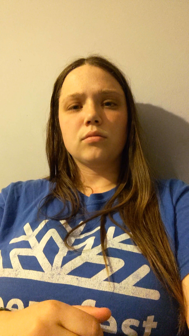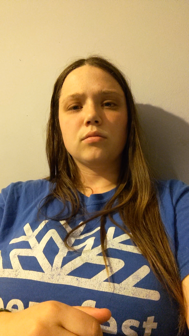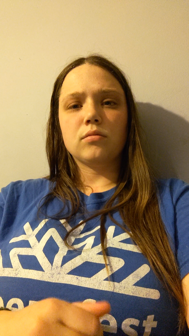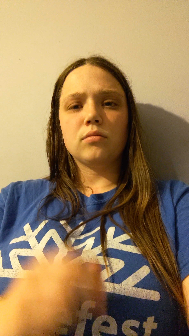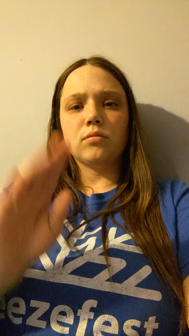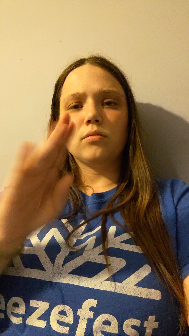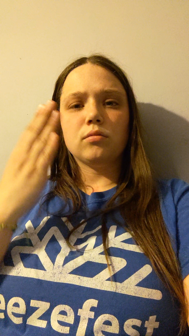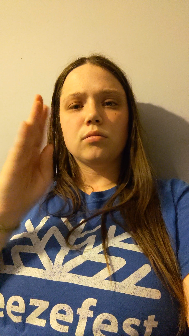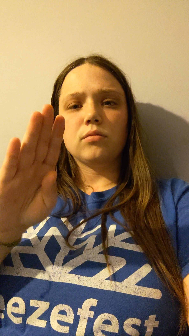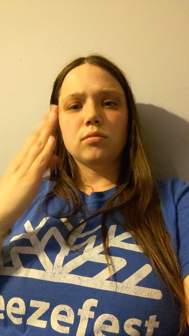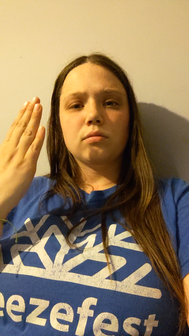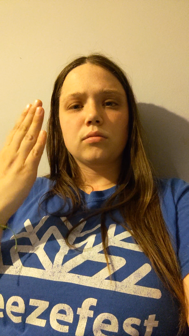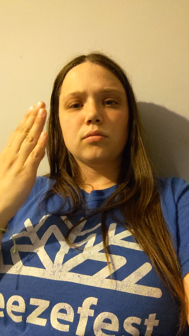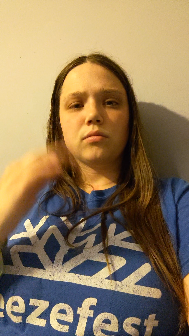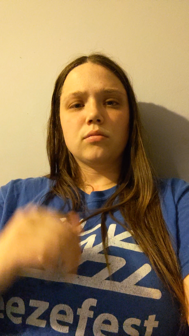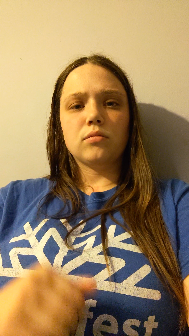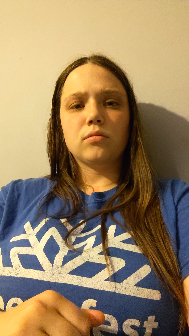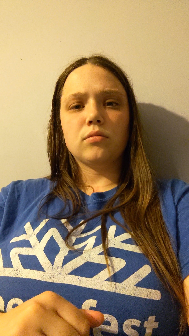door